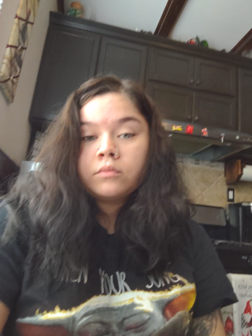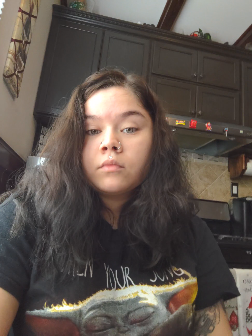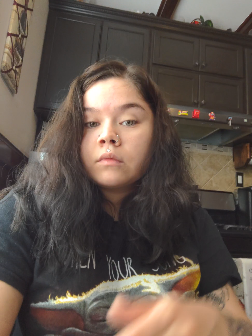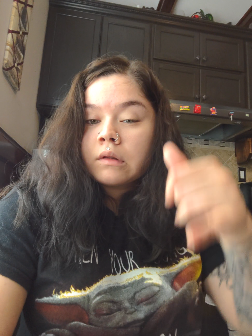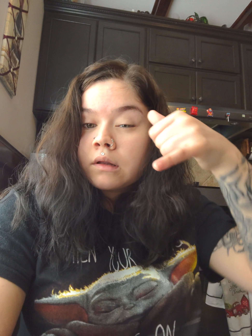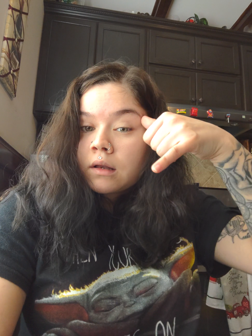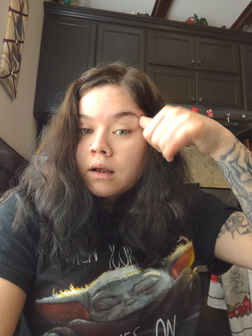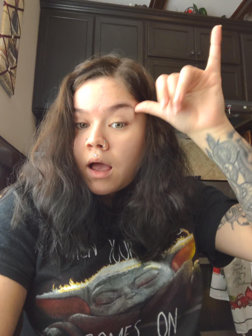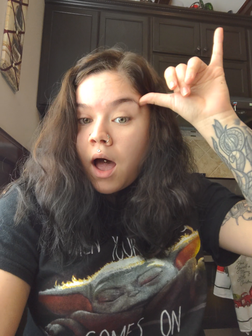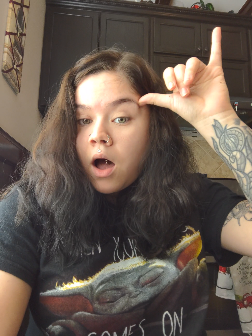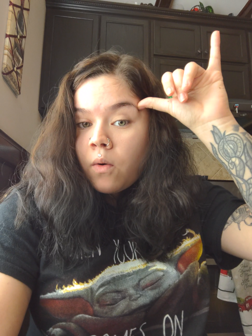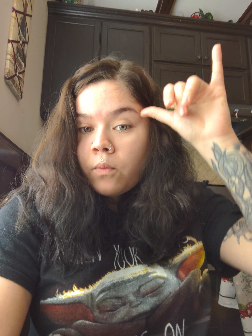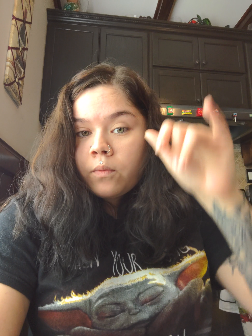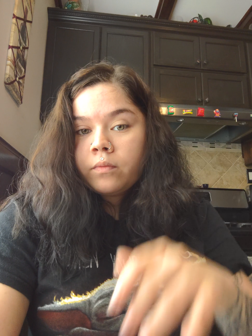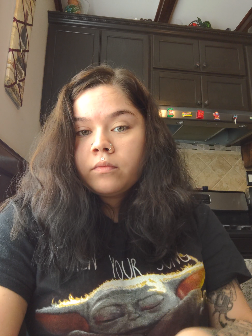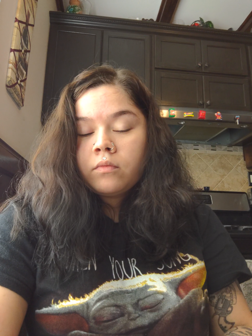cow